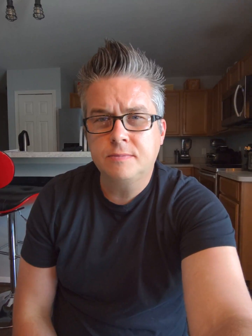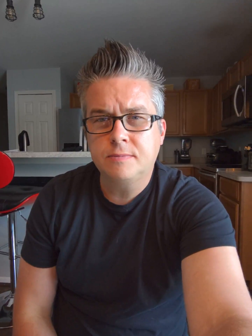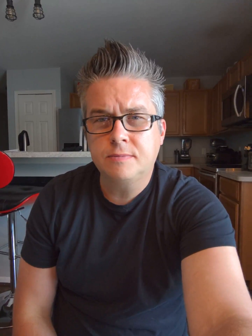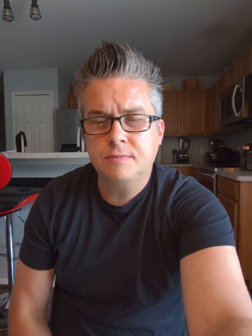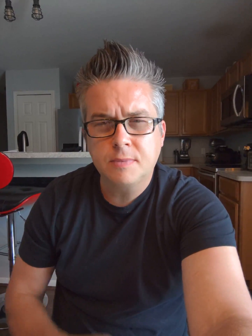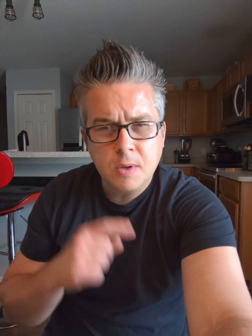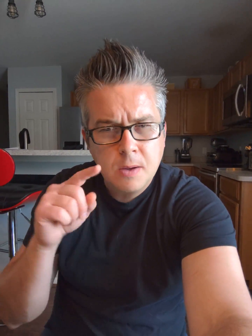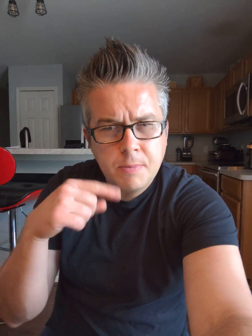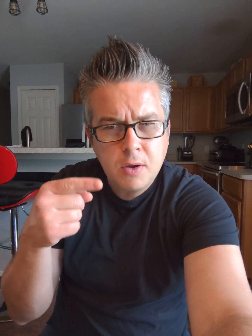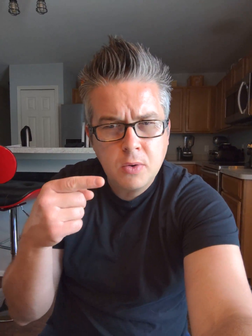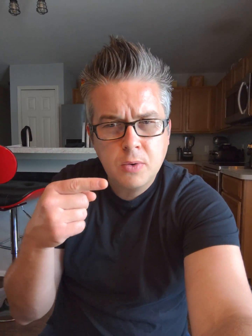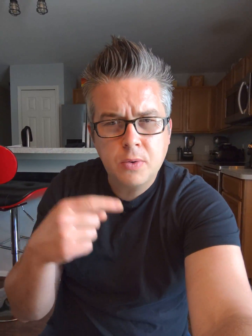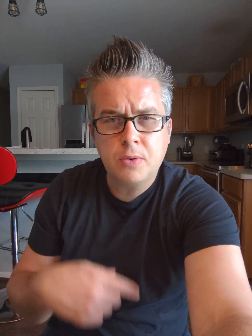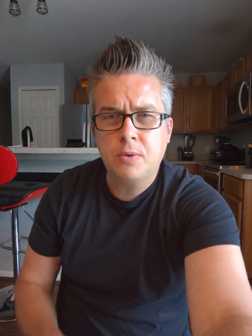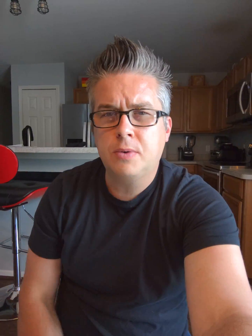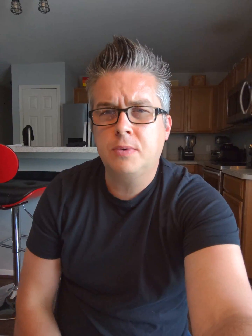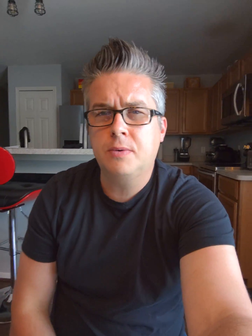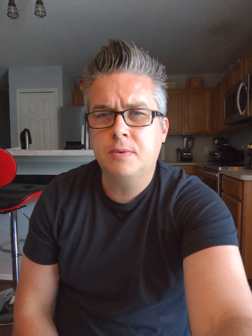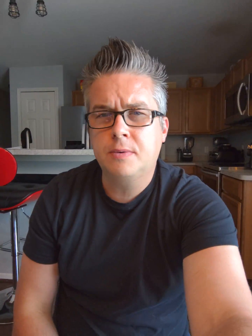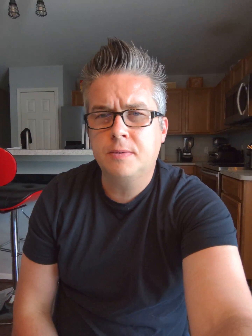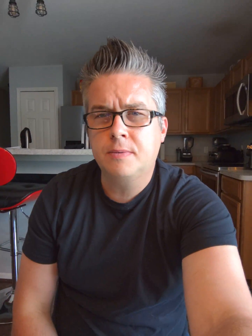about